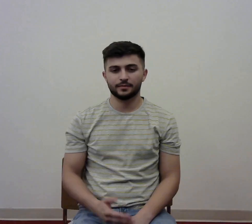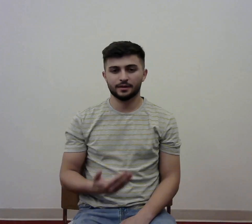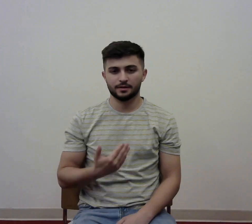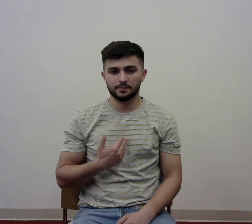mən